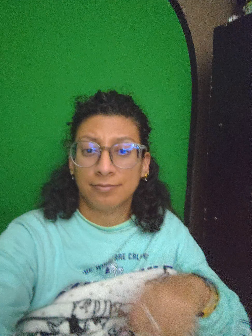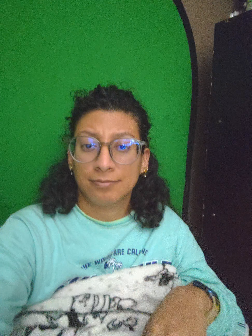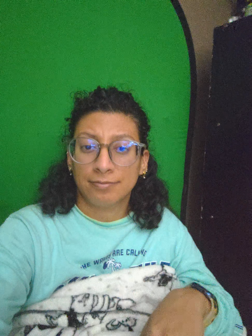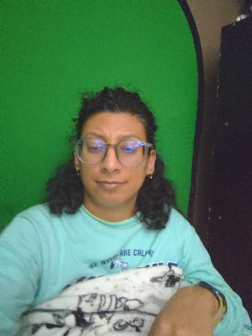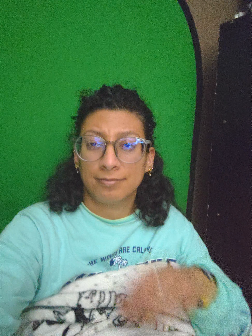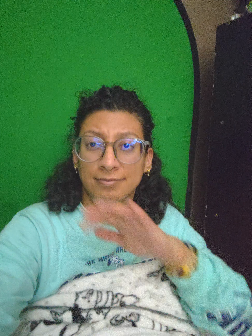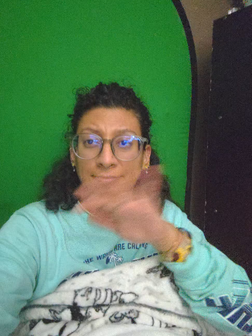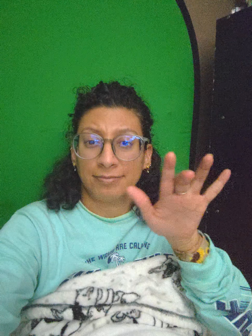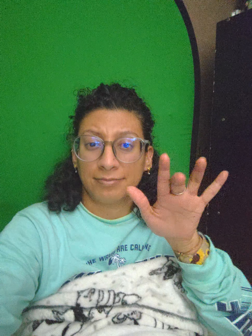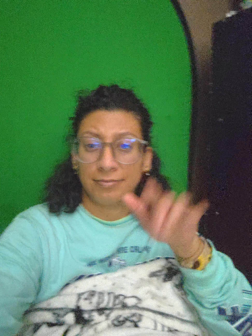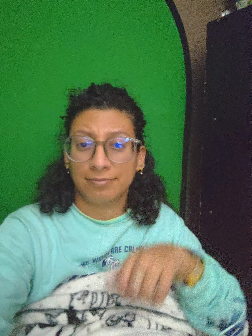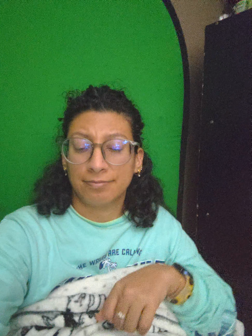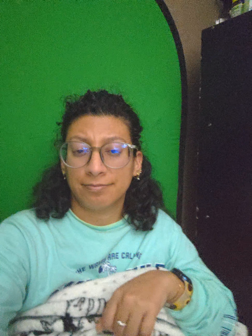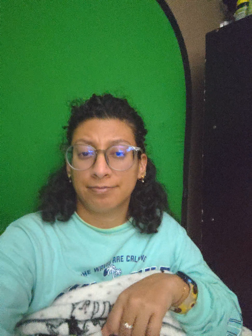empty